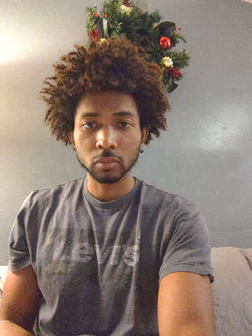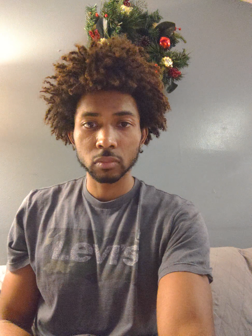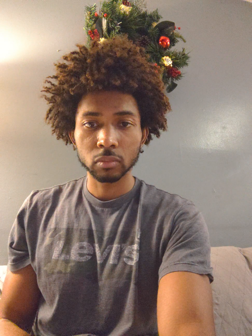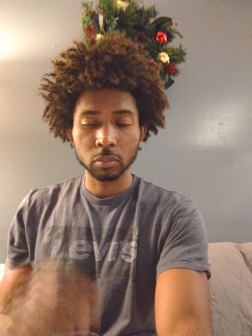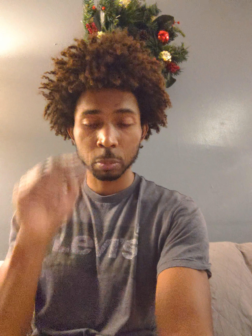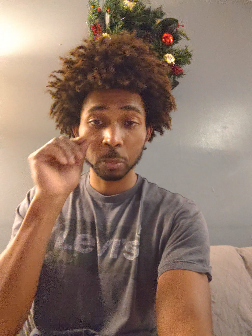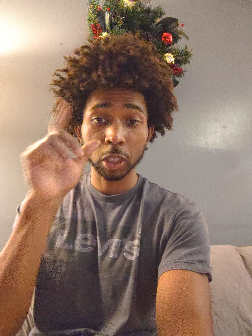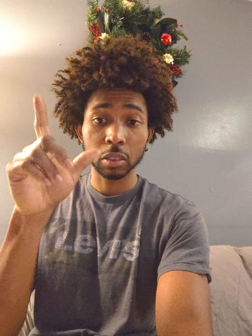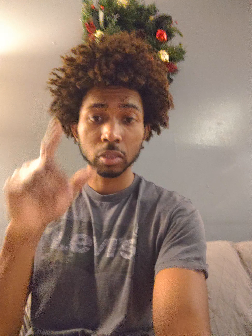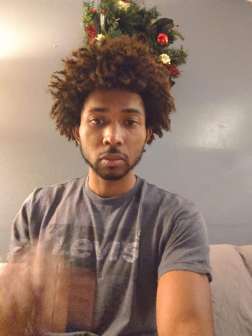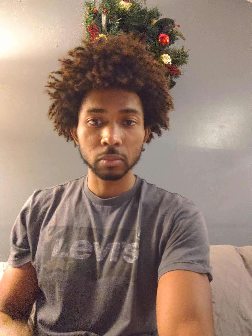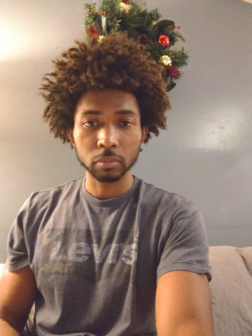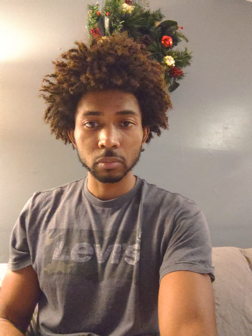wake